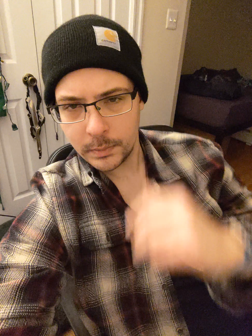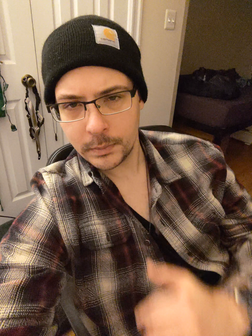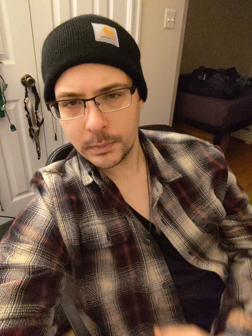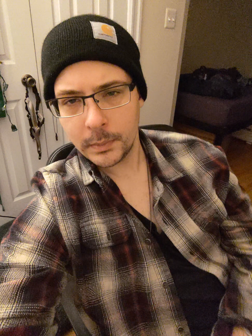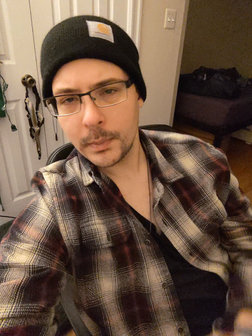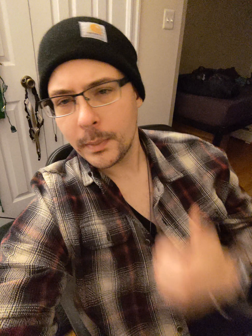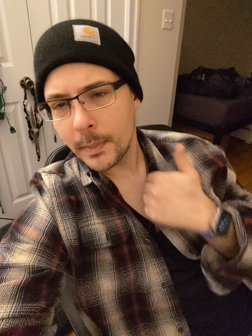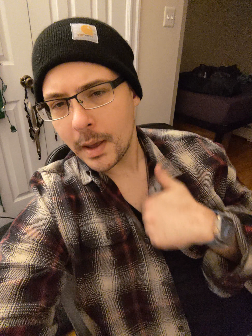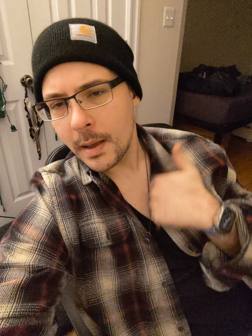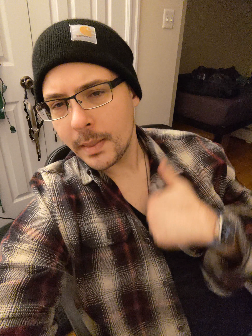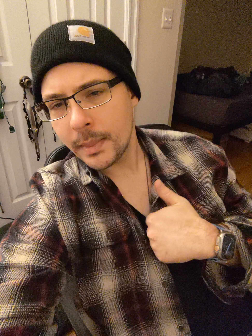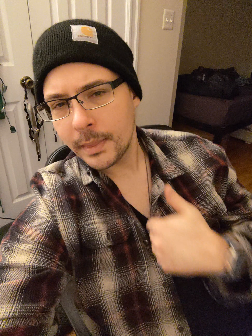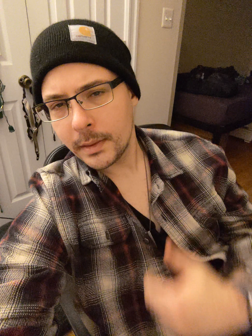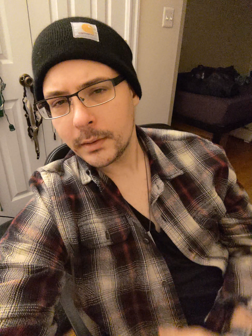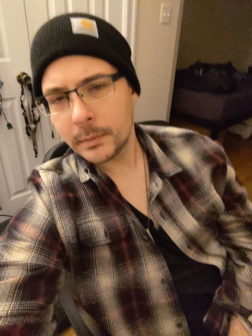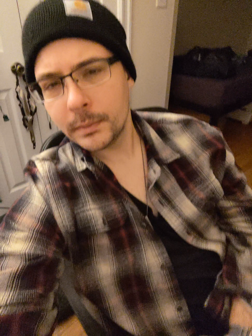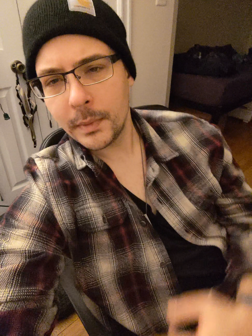bath